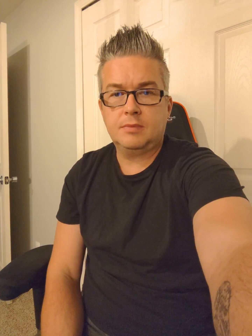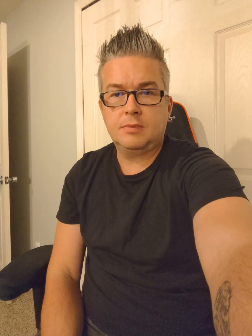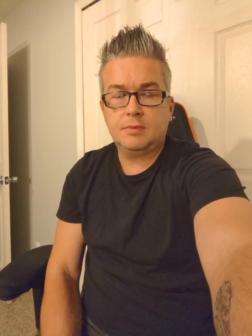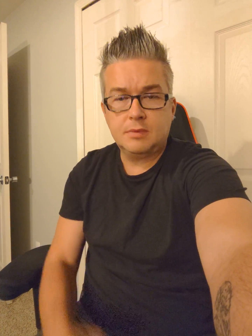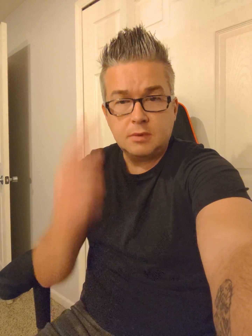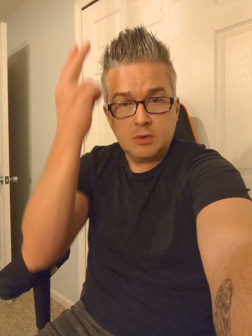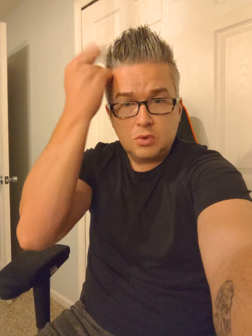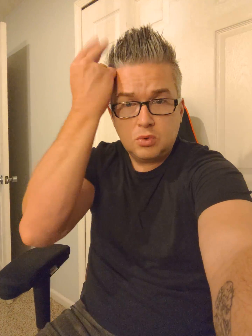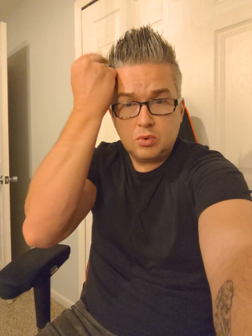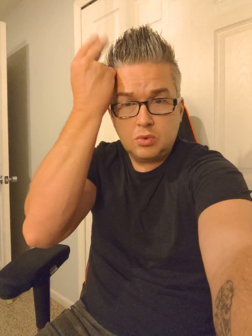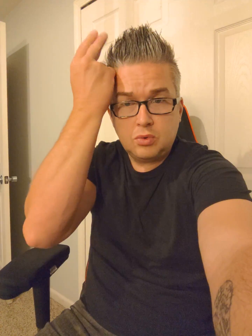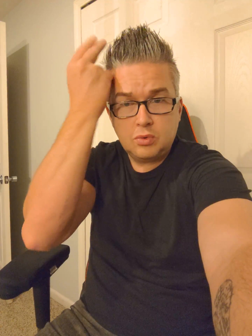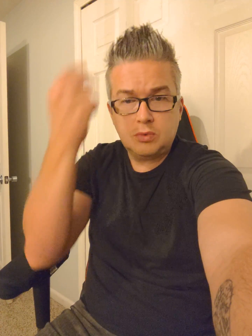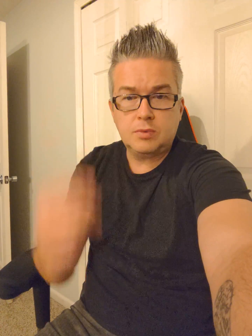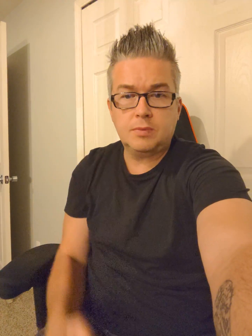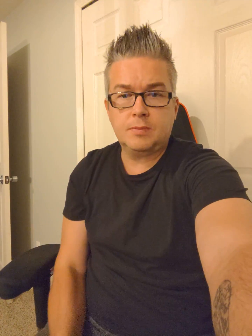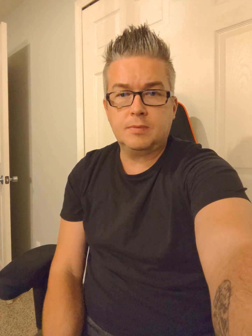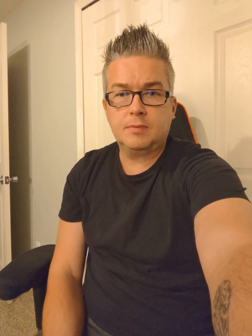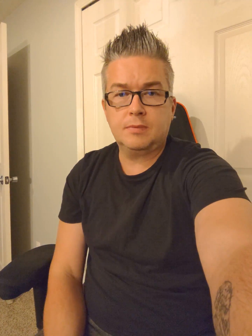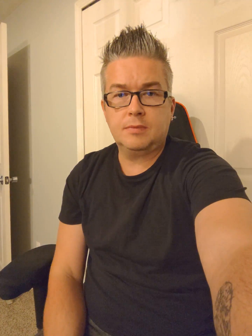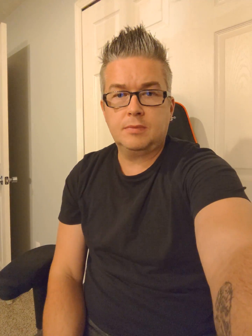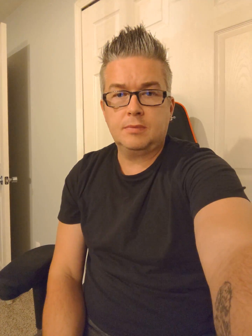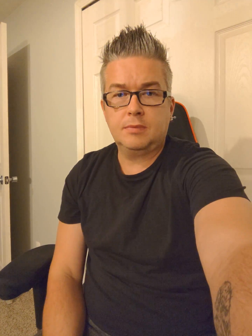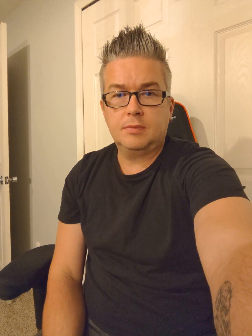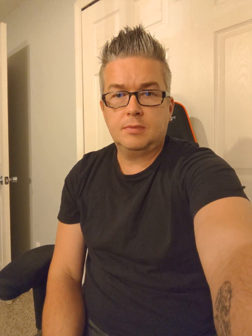rabbit